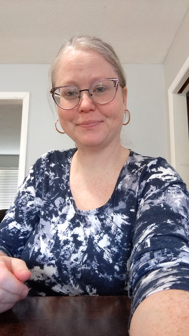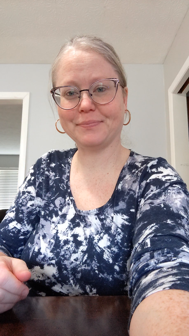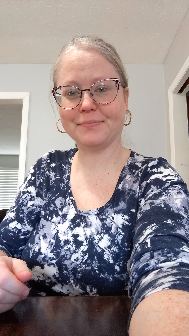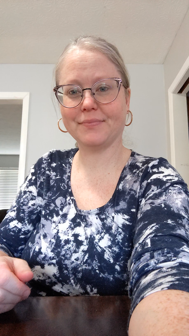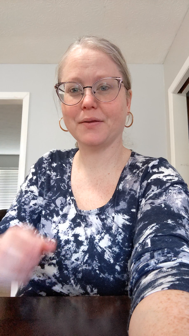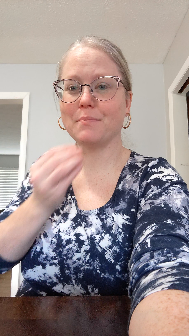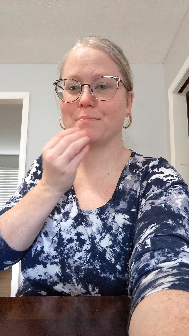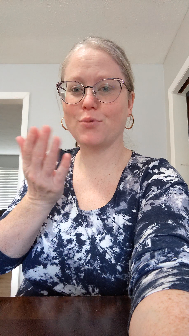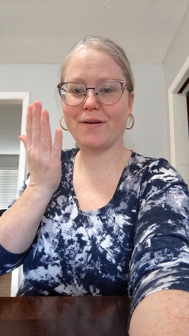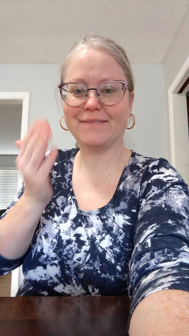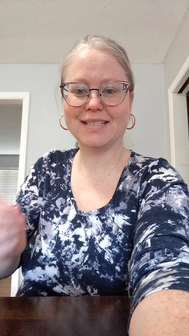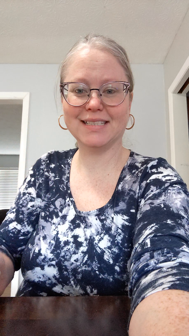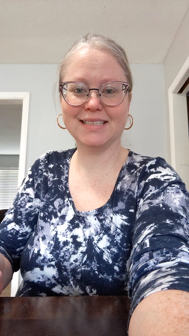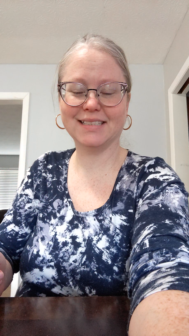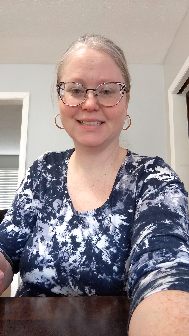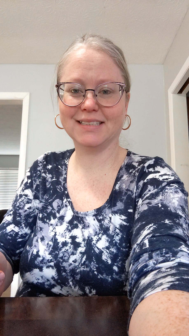breakfast